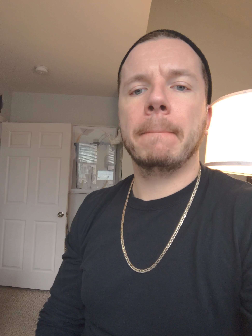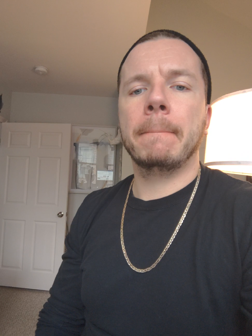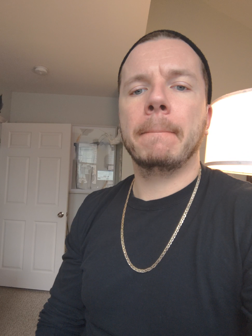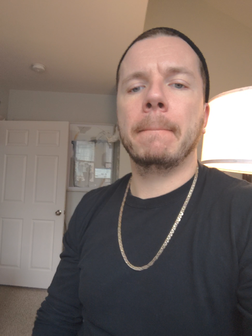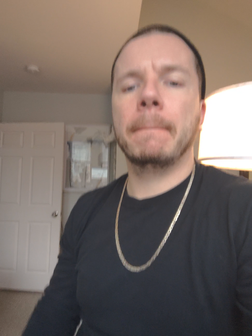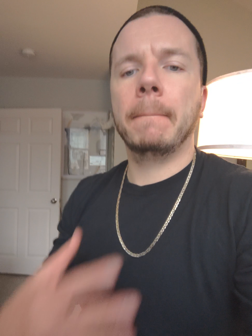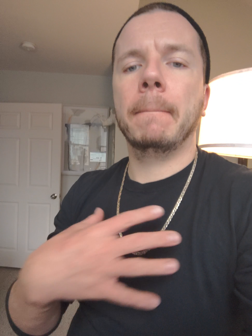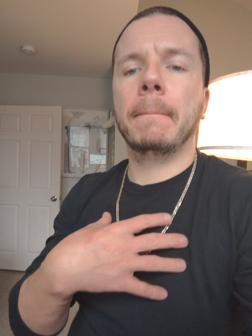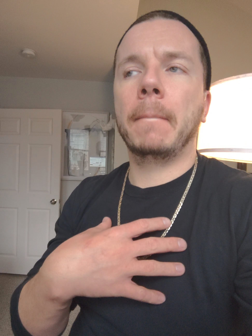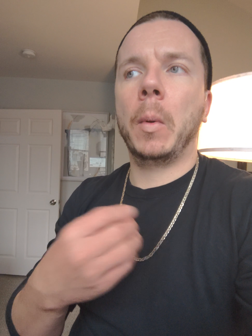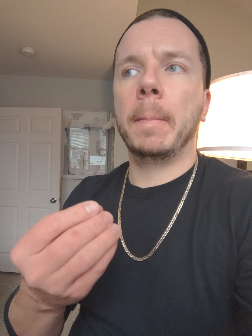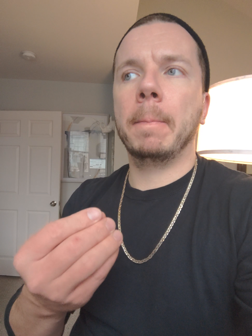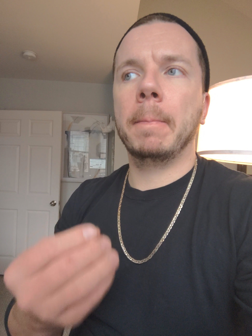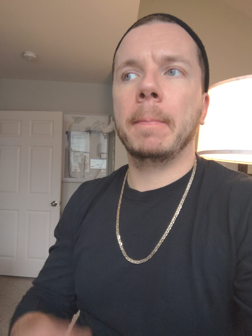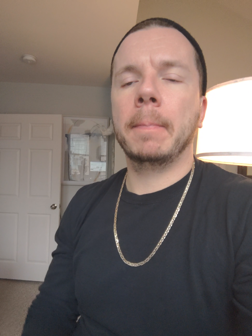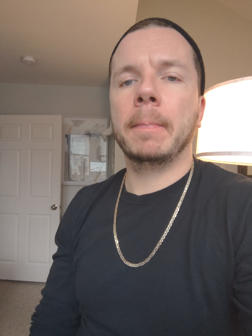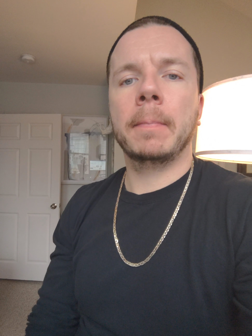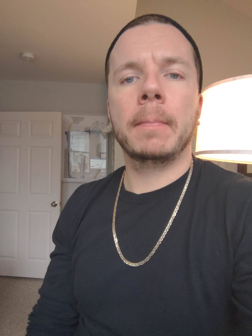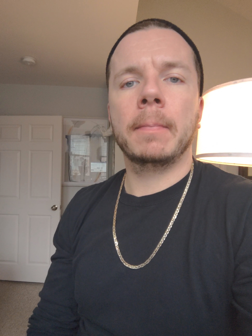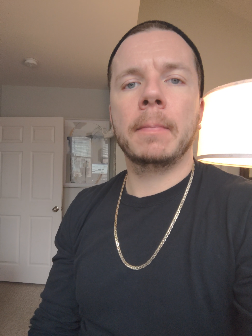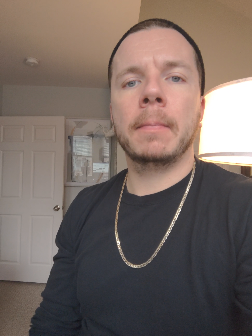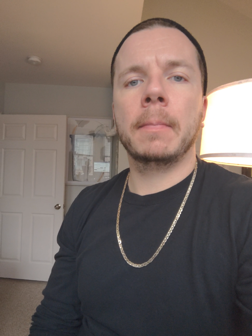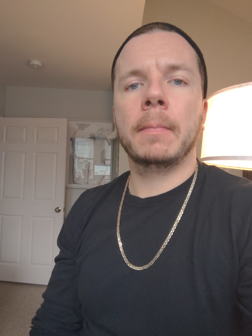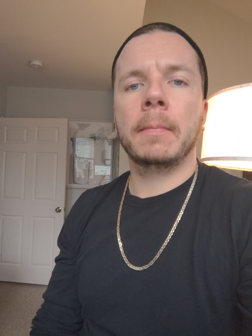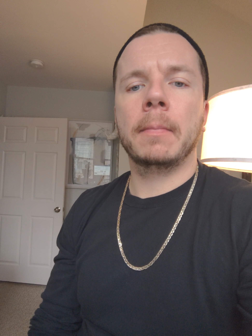white